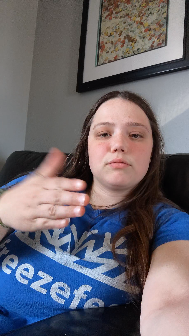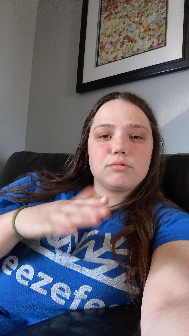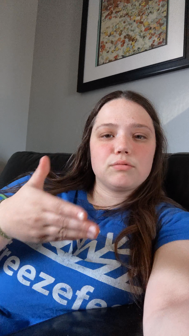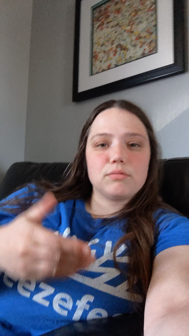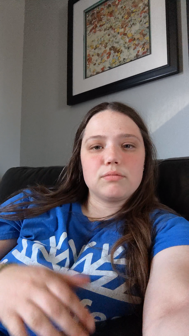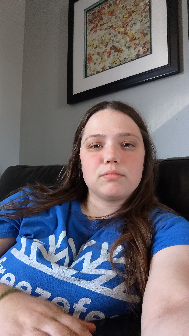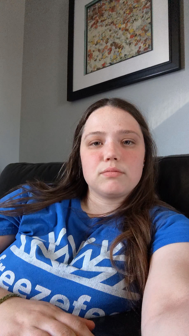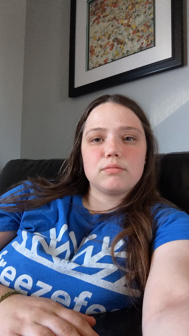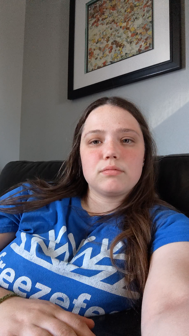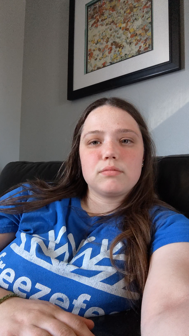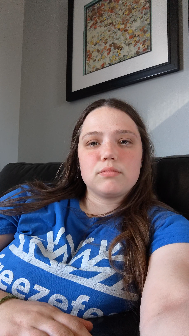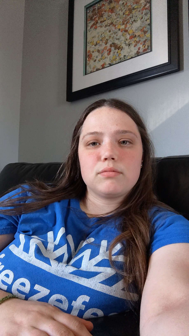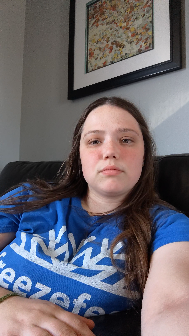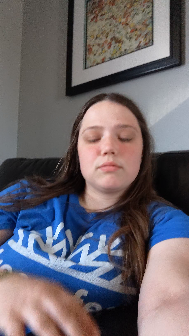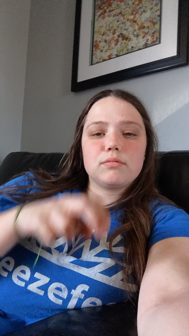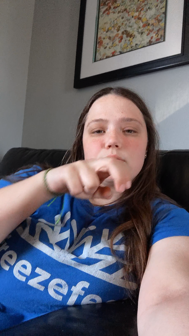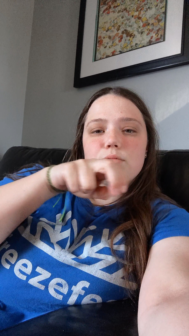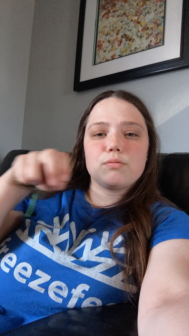couch